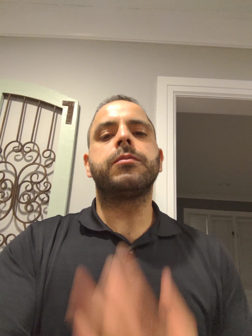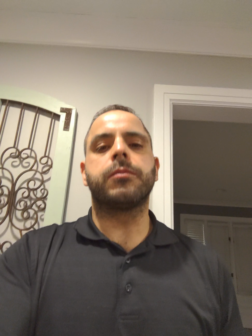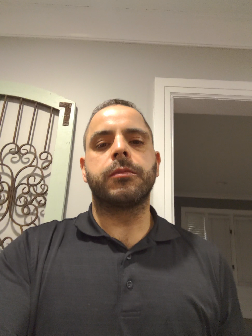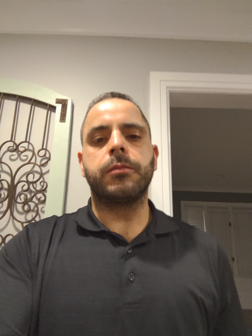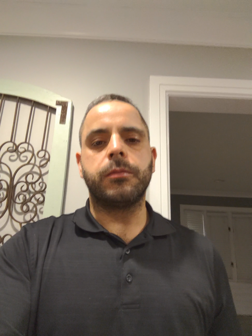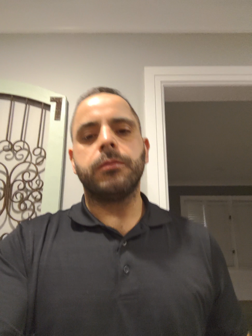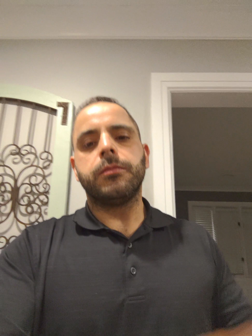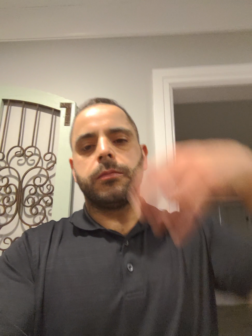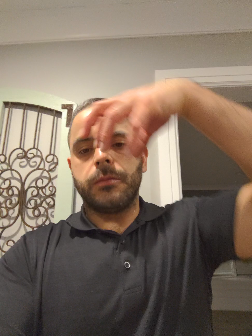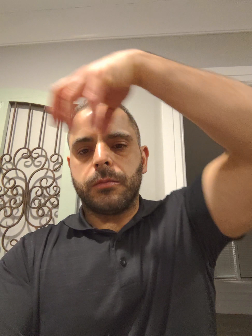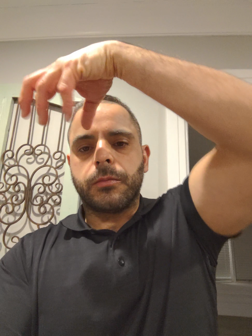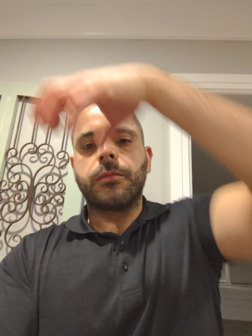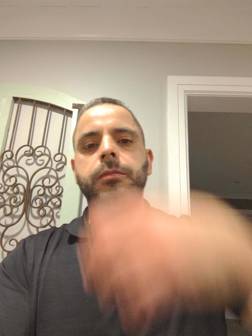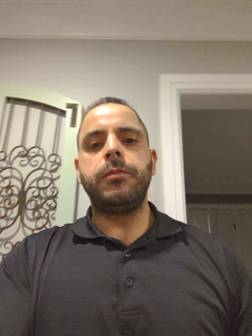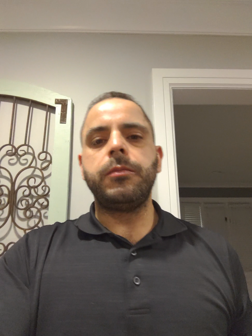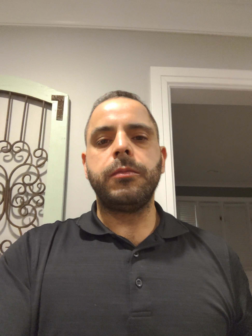cloud